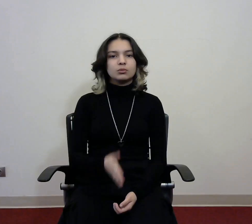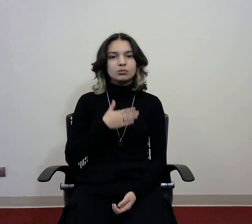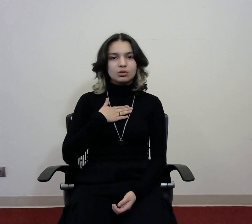mən